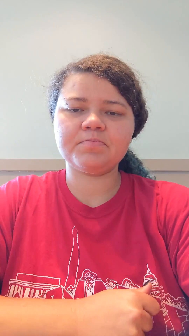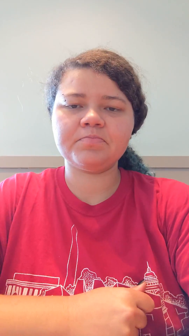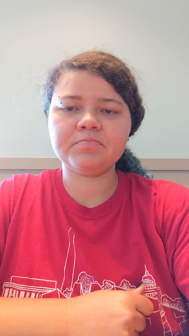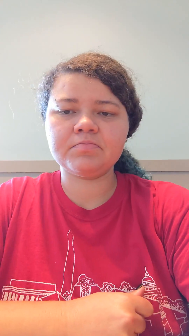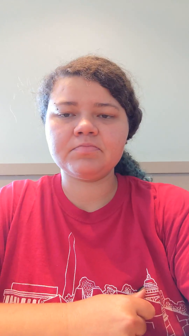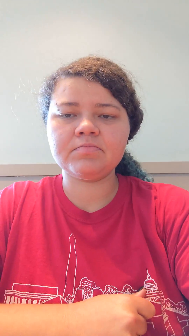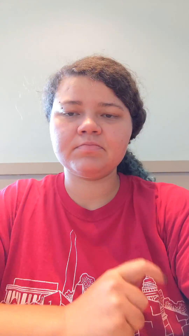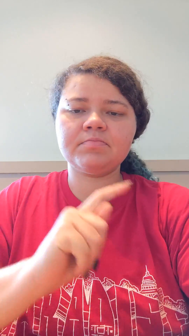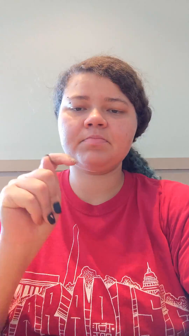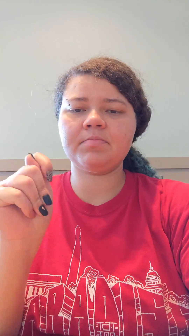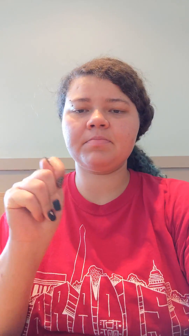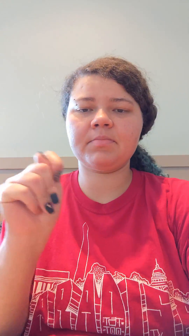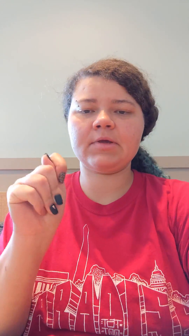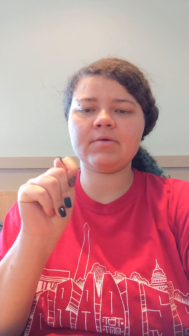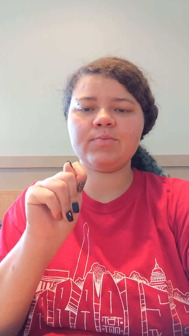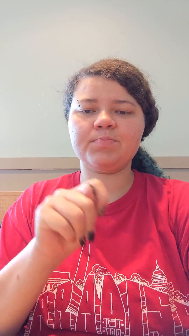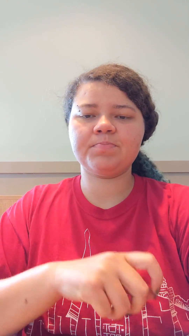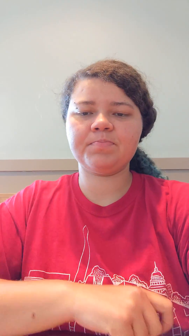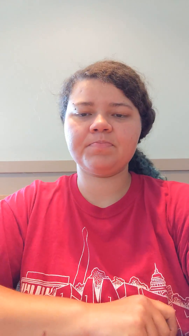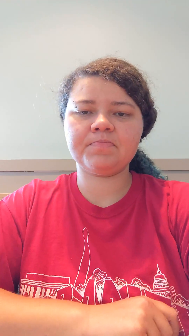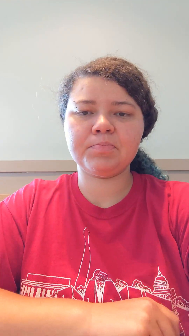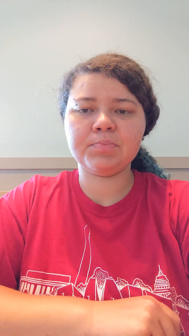bathroom